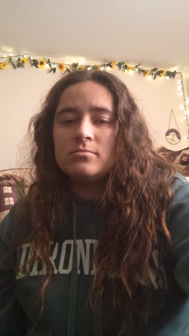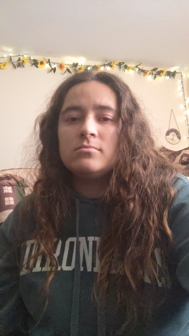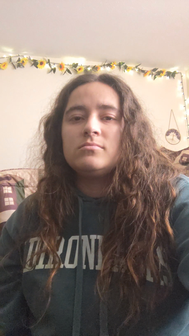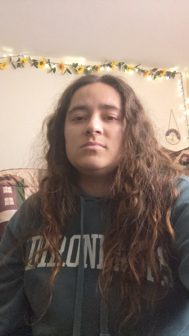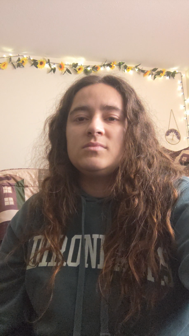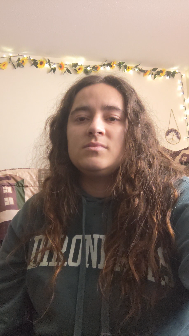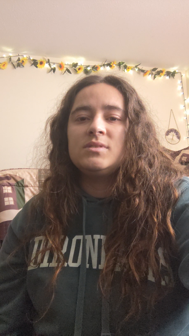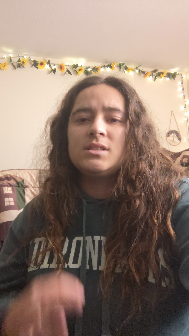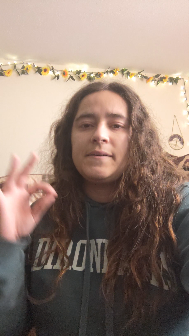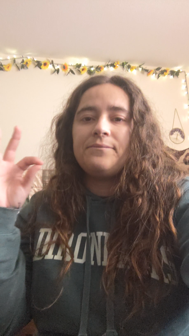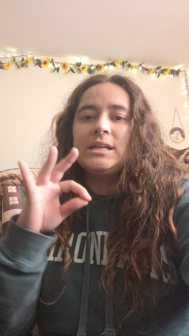fit